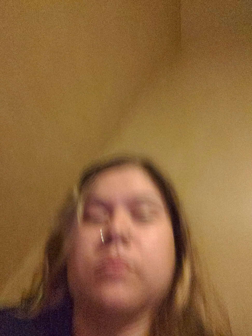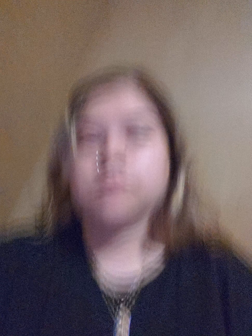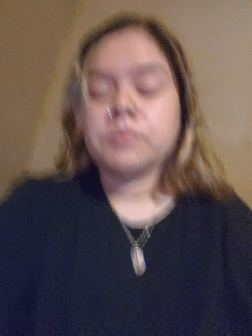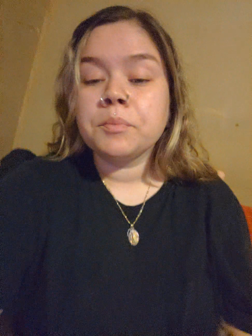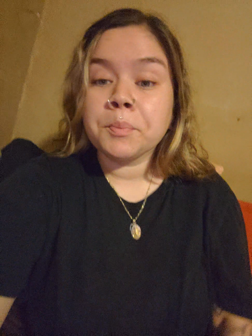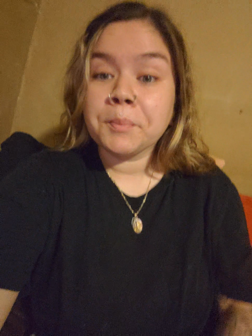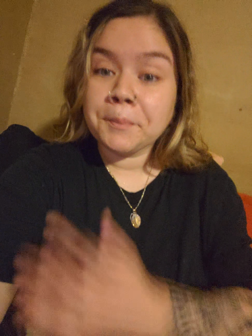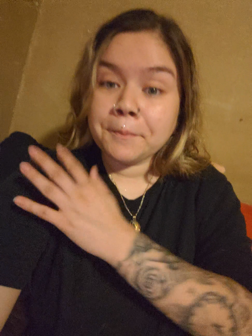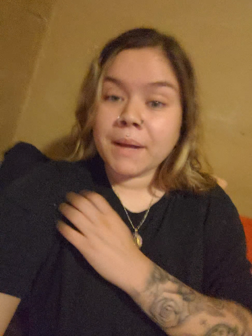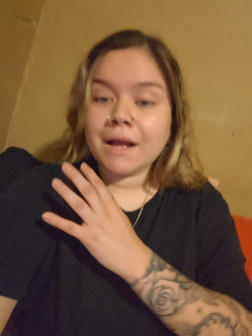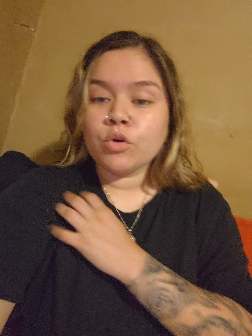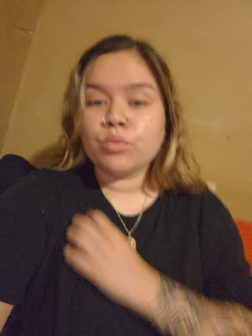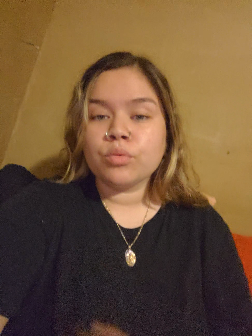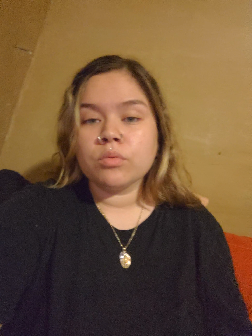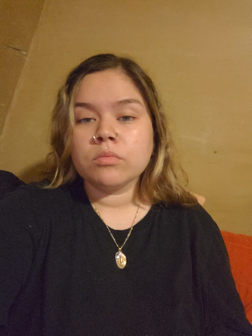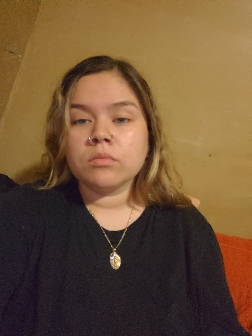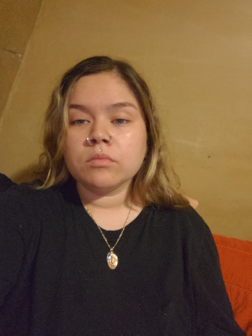bear